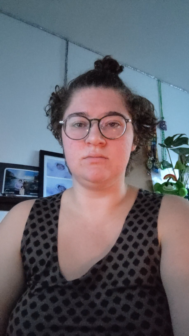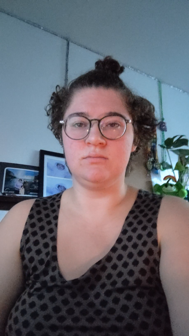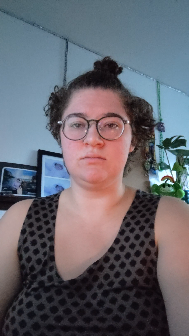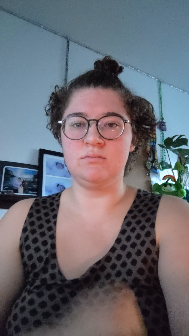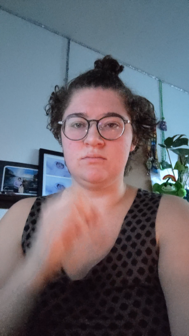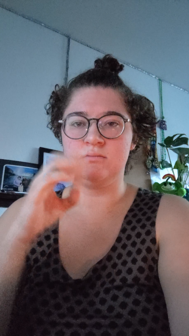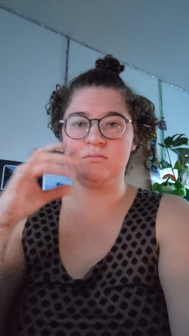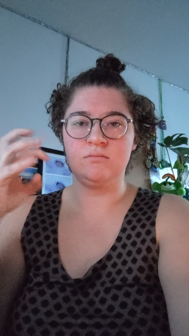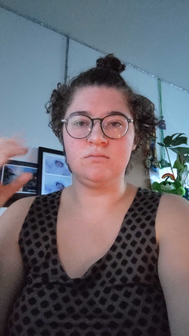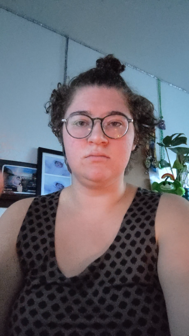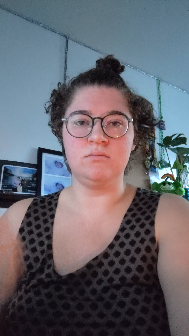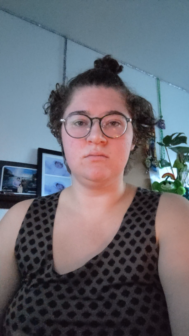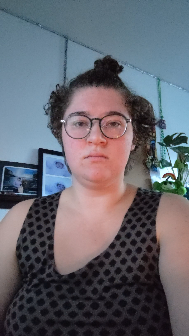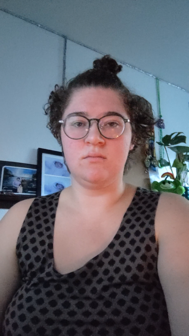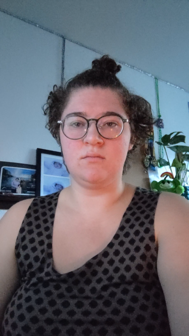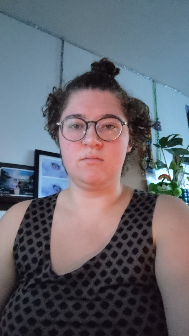bubbles